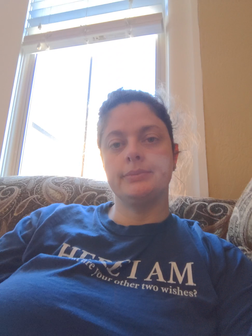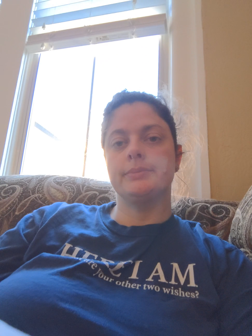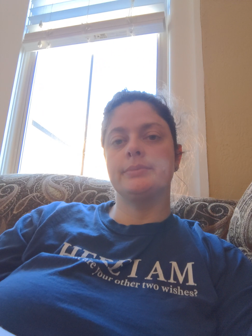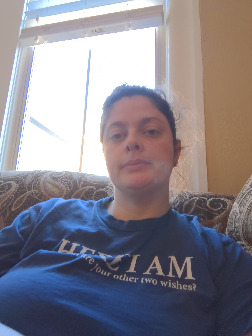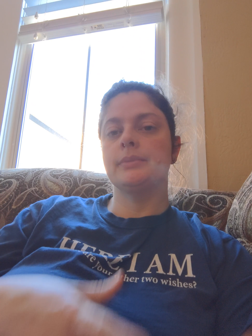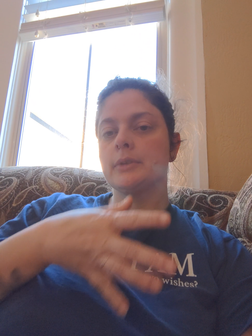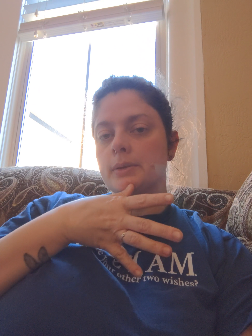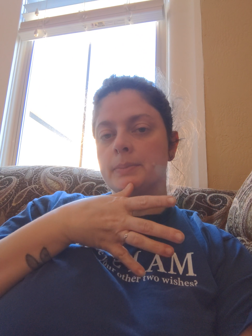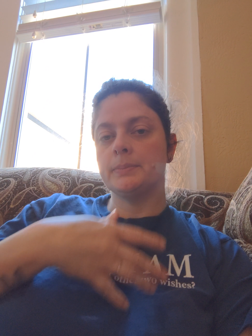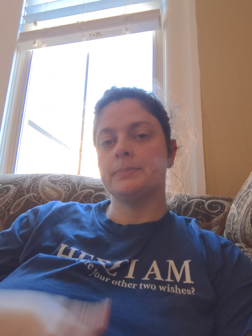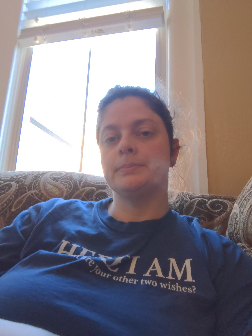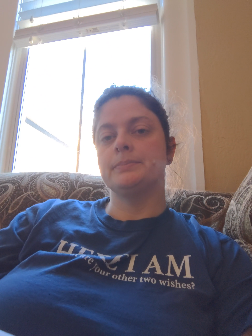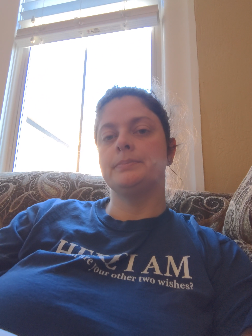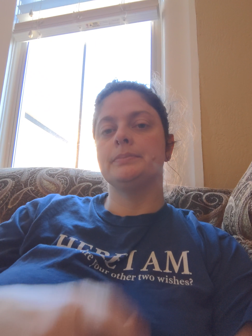mom